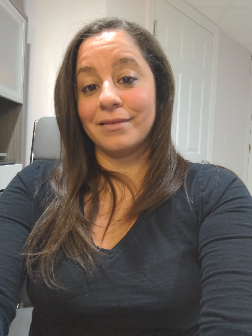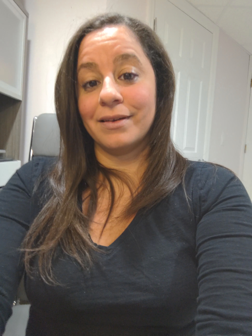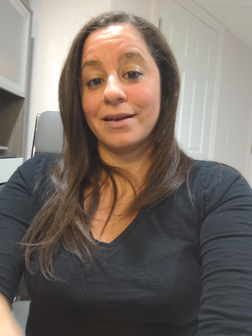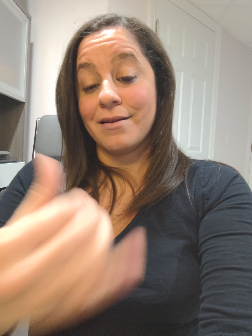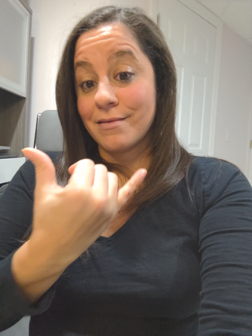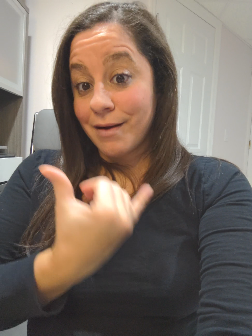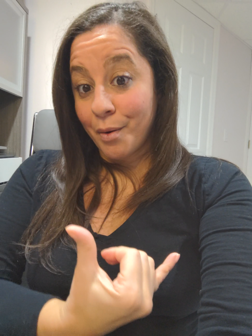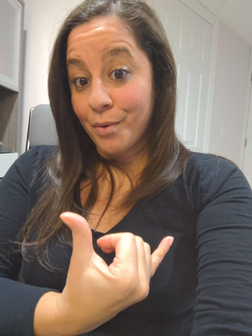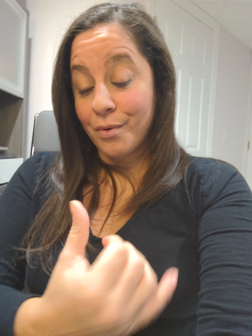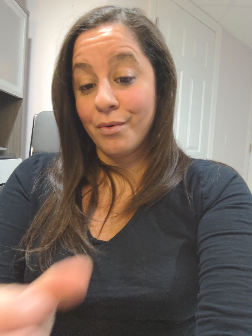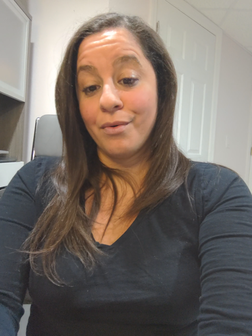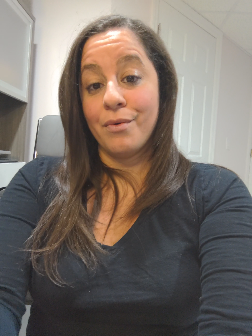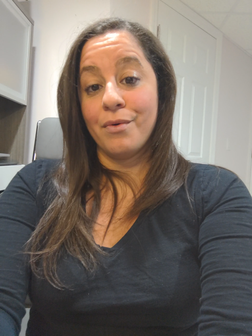now